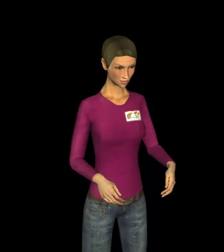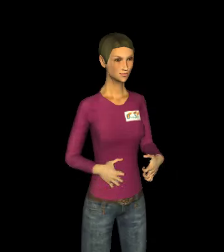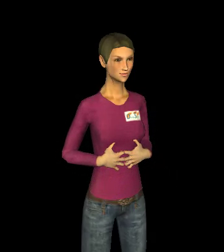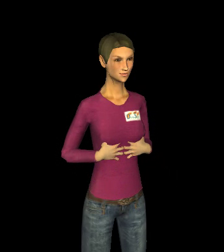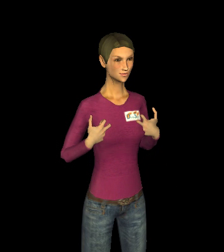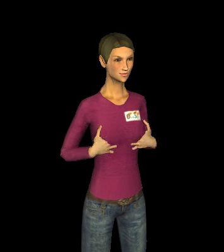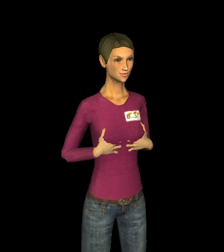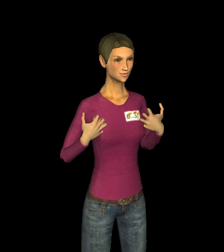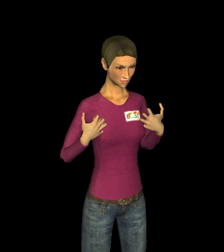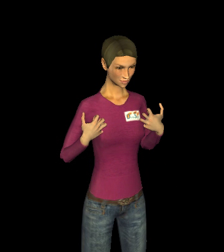غاضب